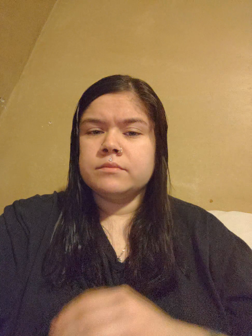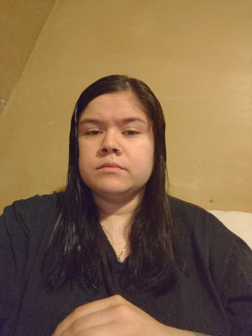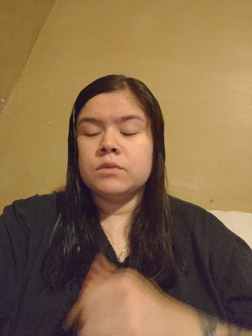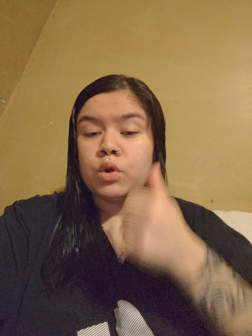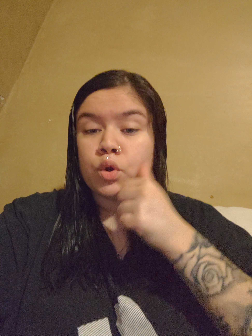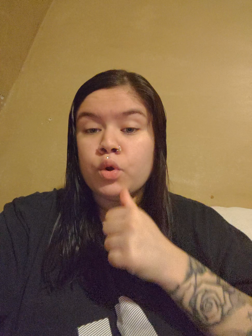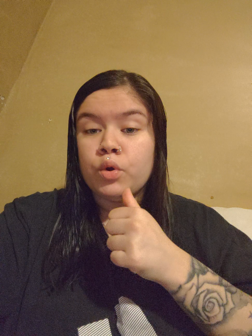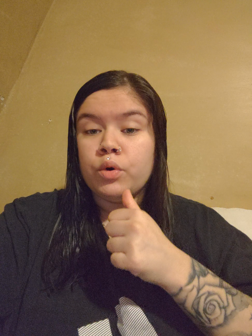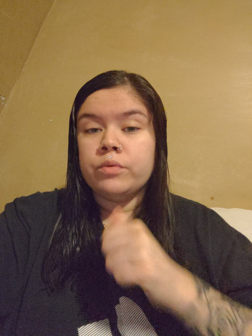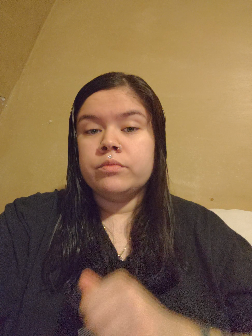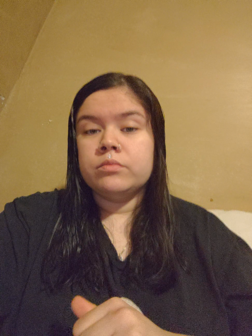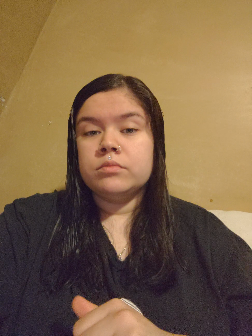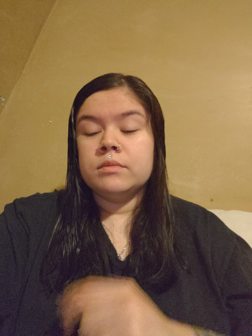girl